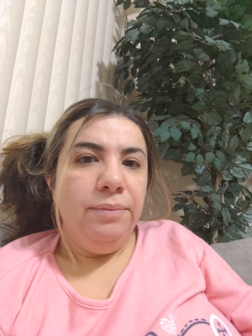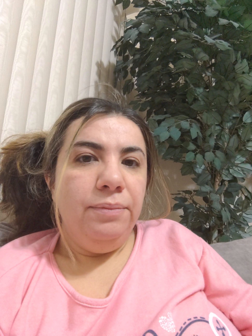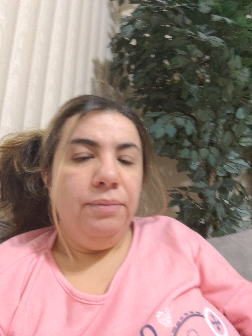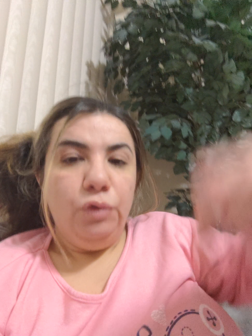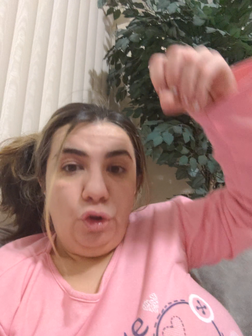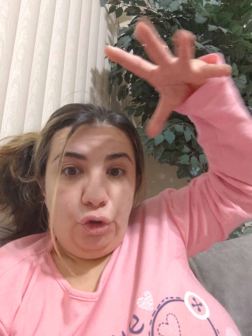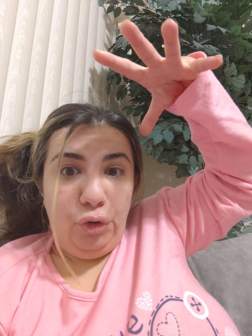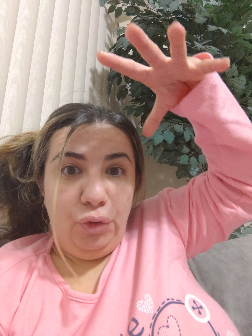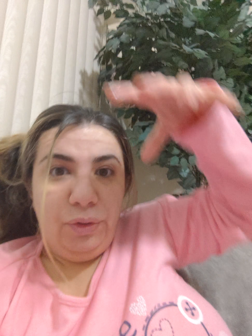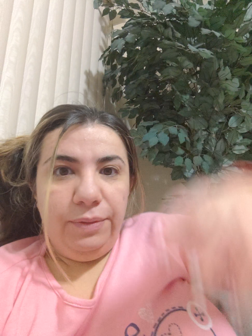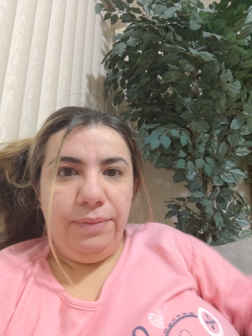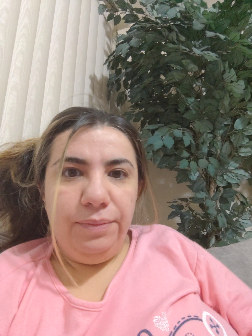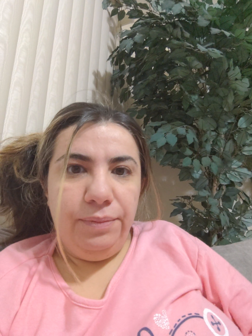lamp